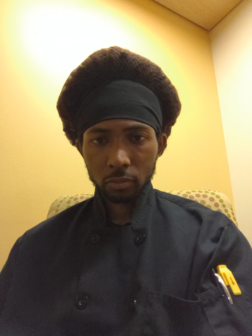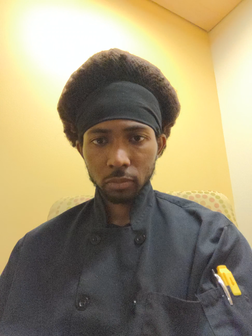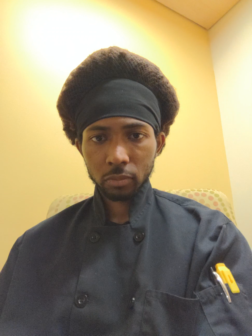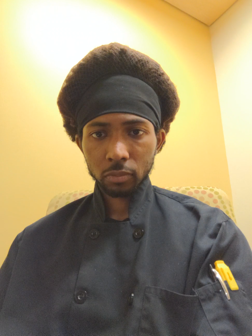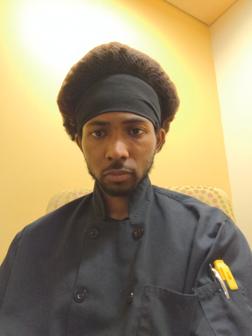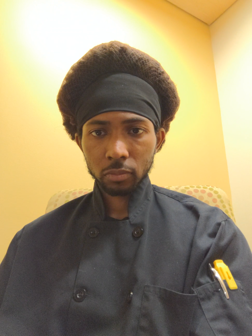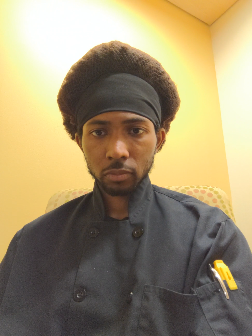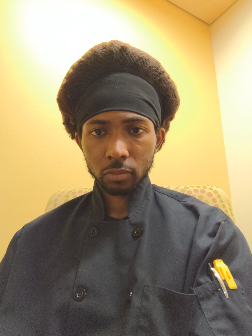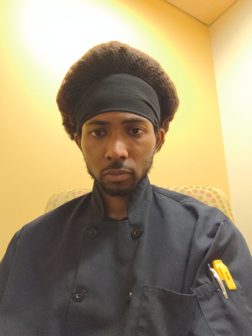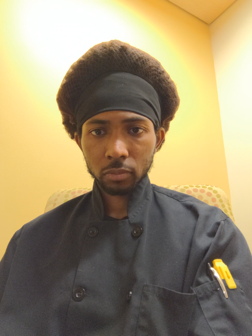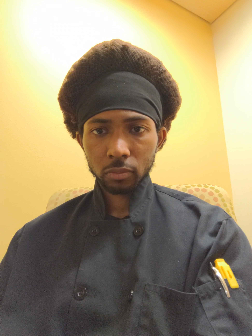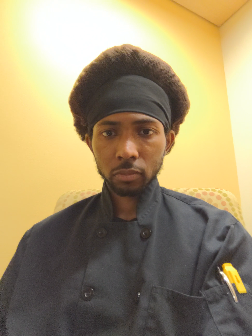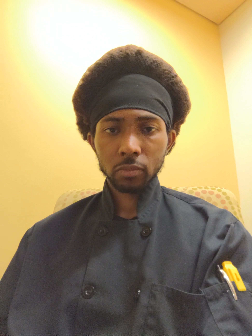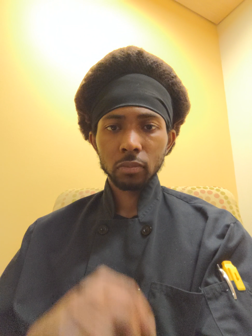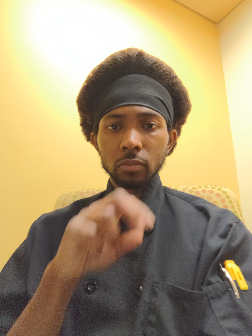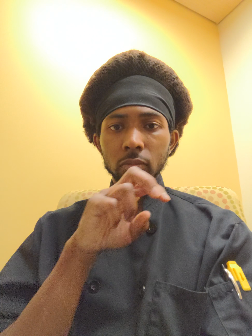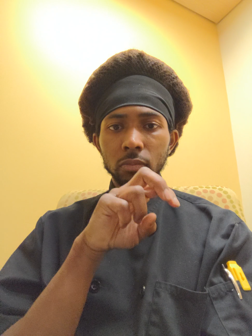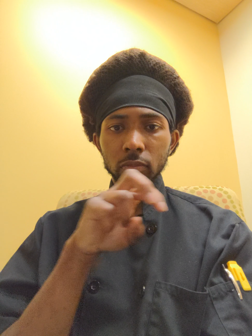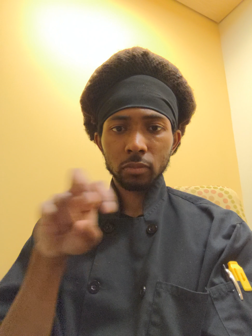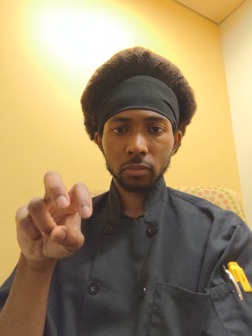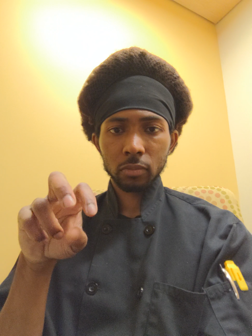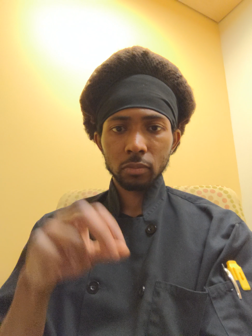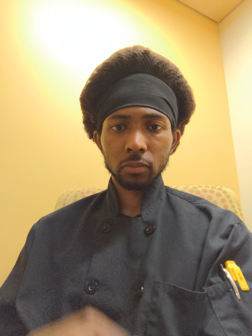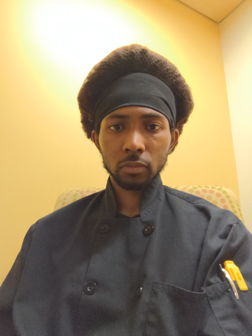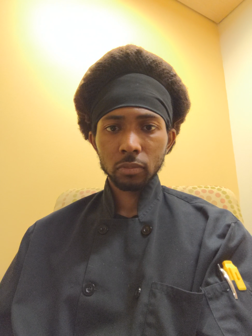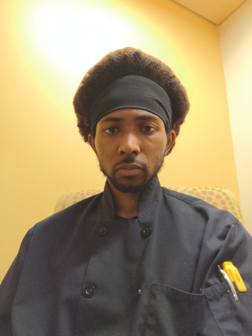bench